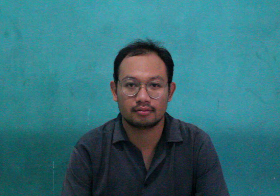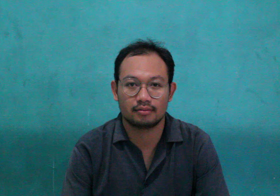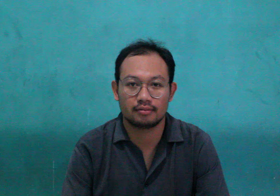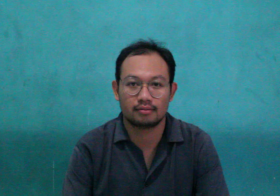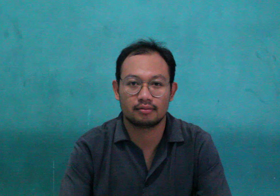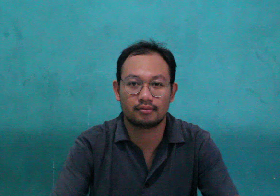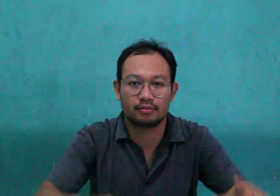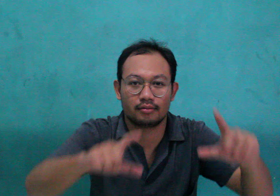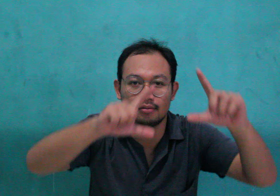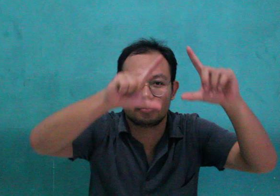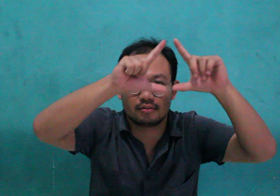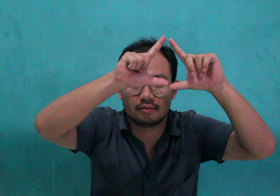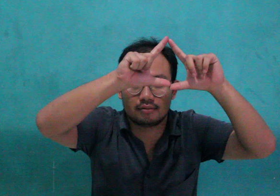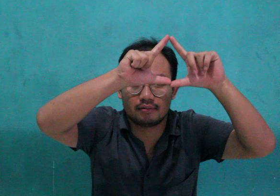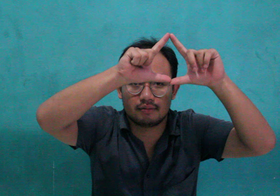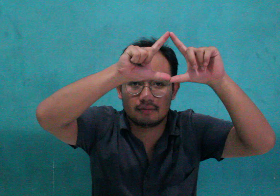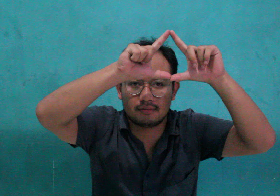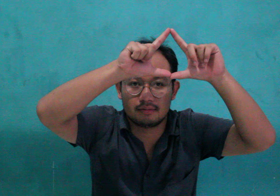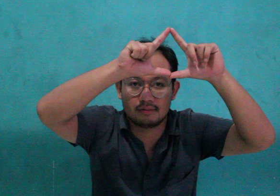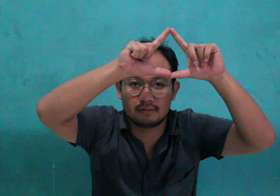A